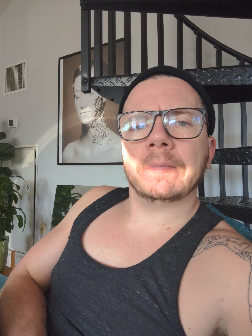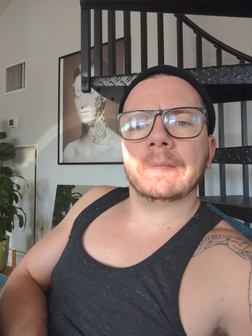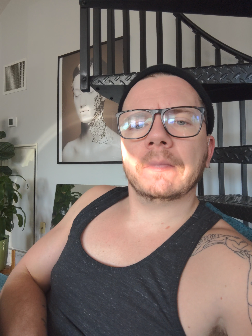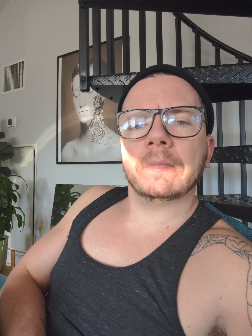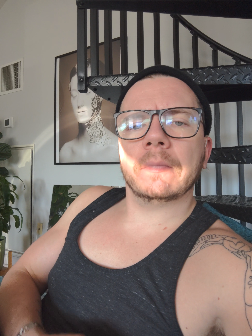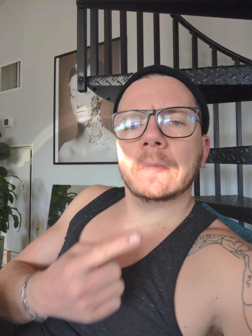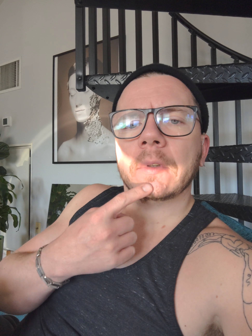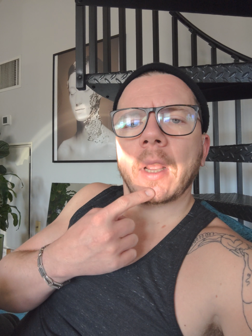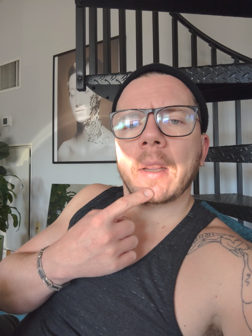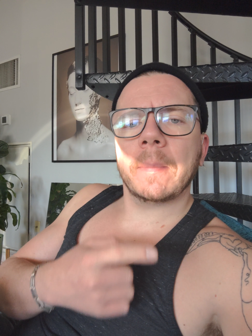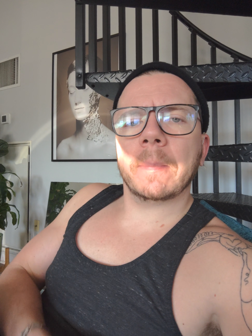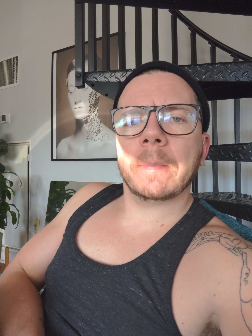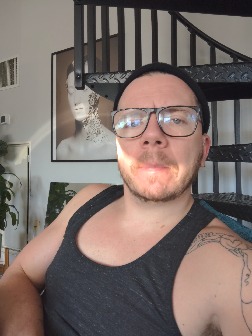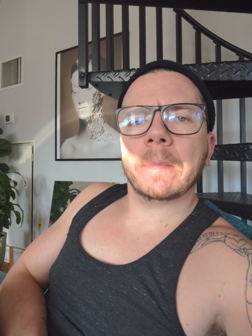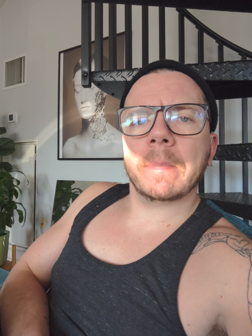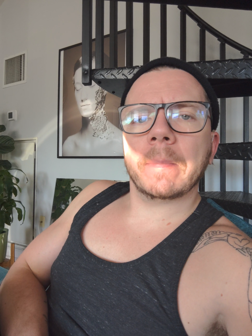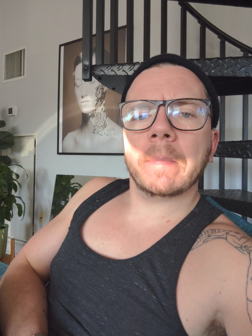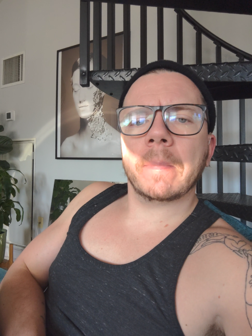say